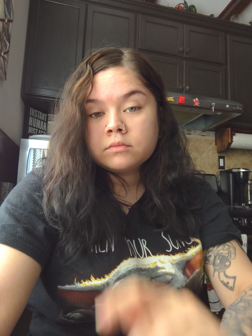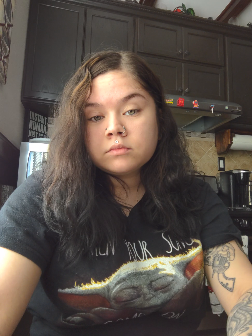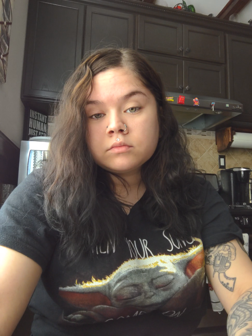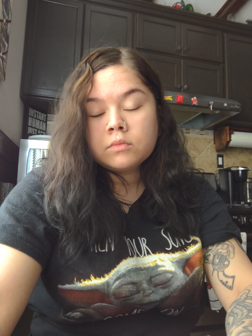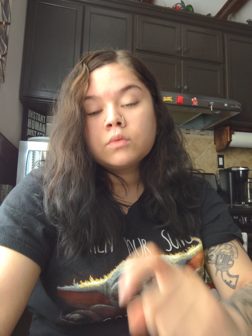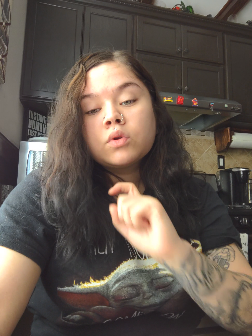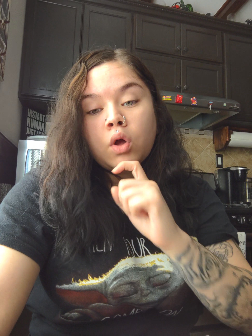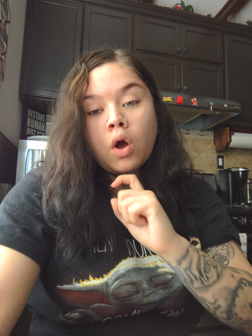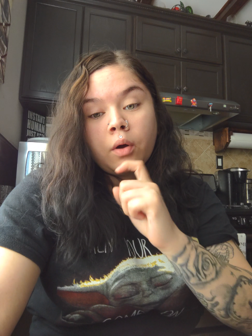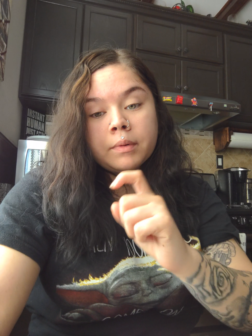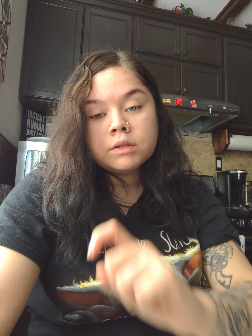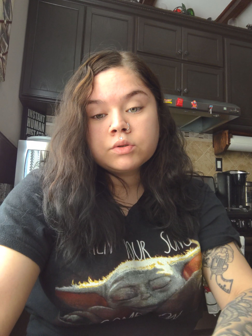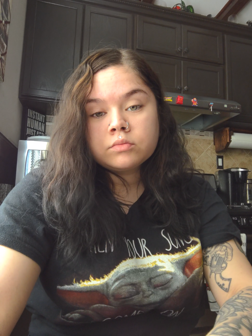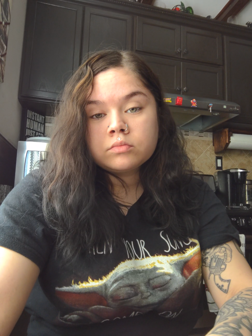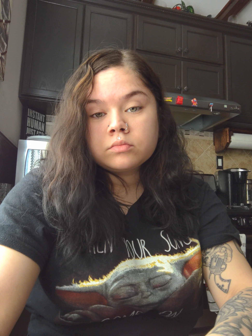garbage